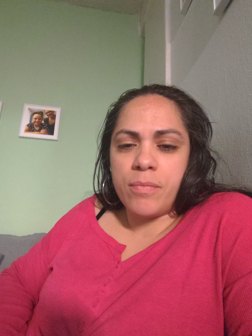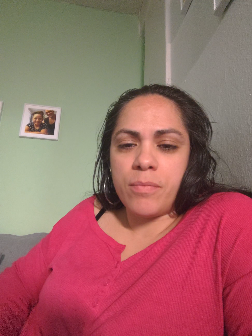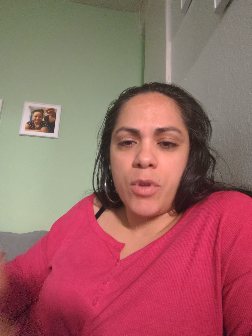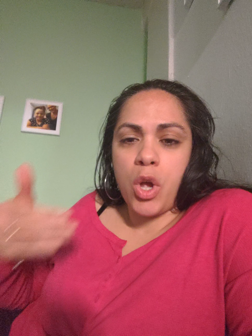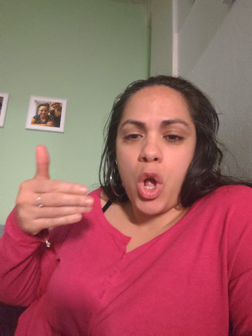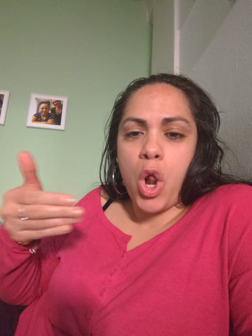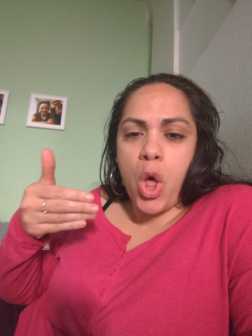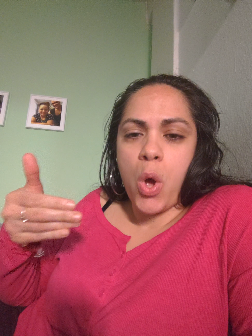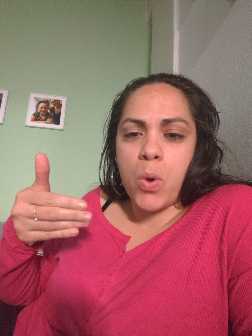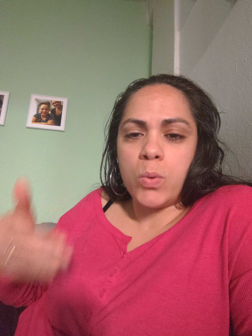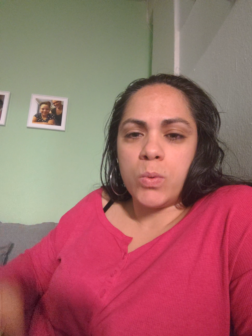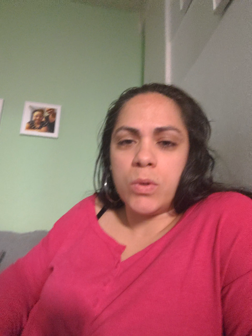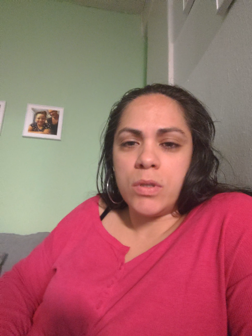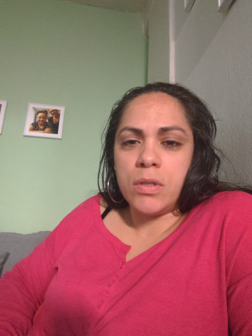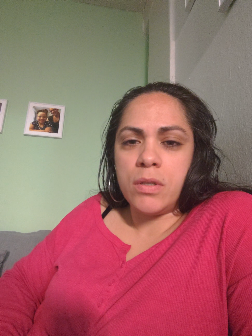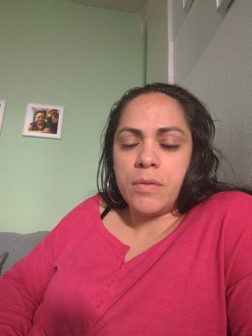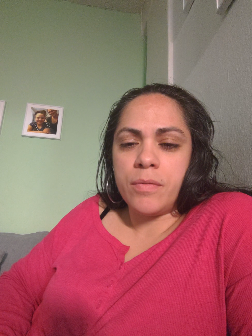close